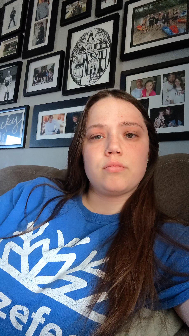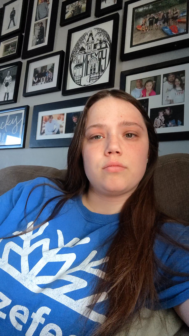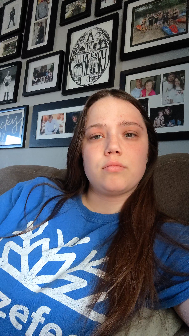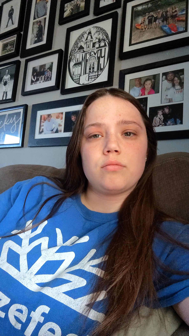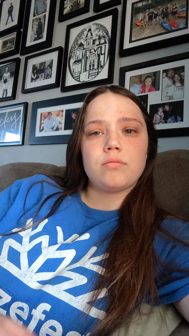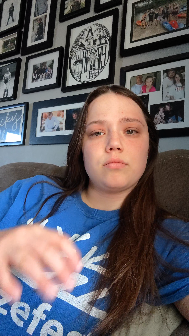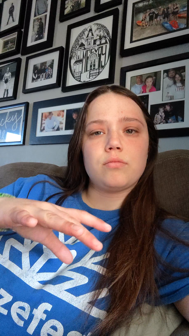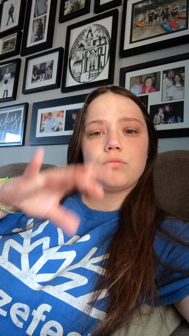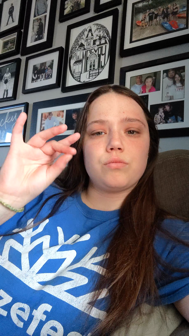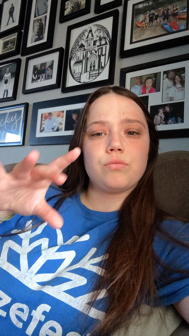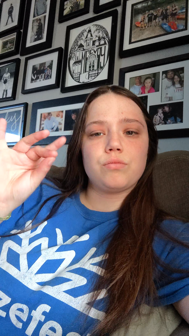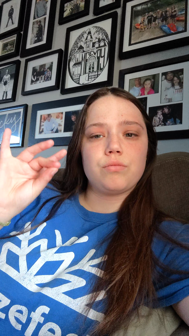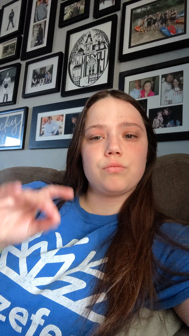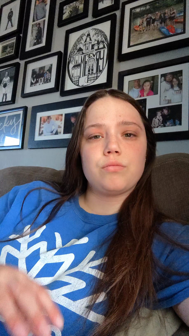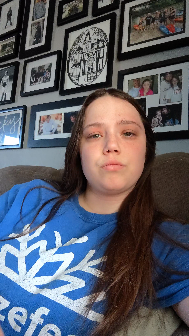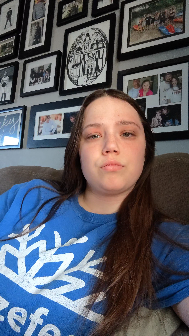choose